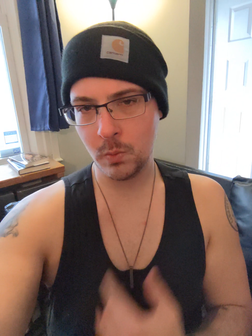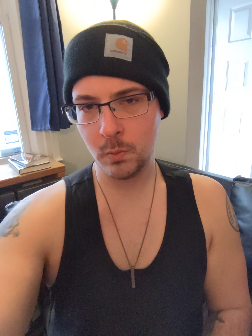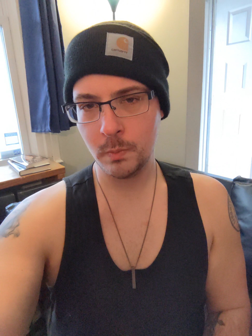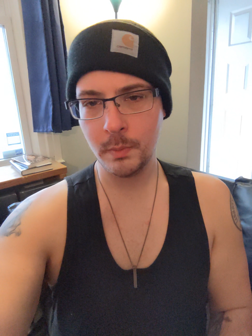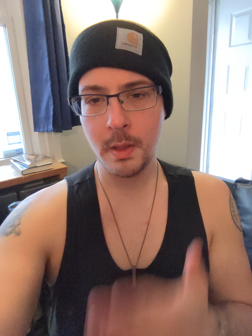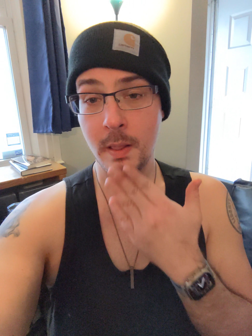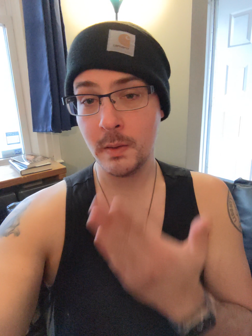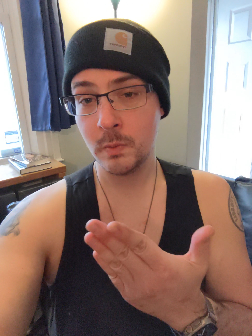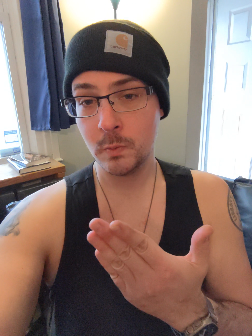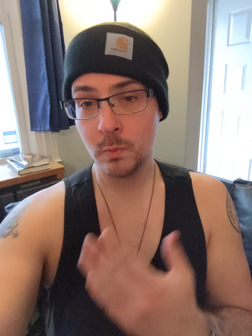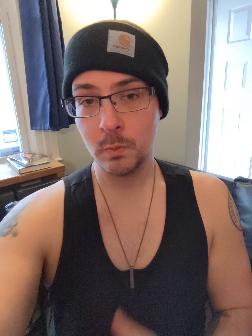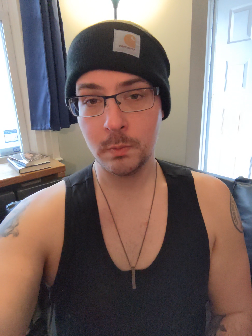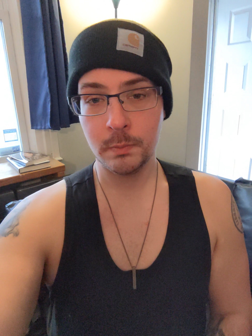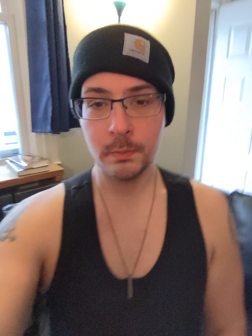thank you